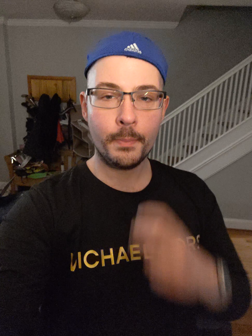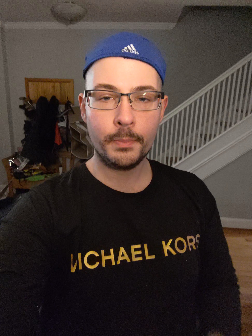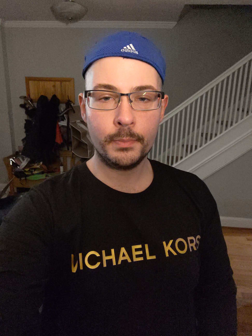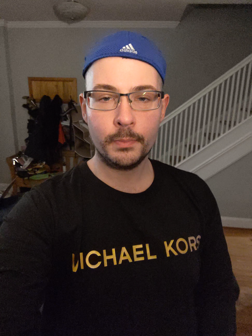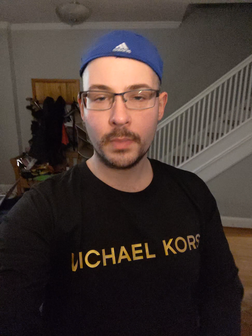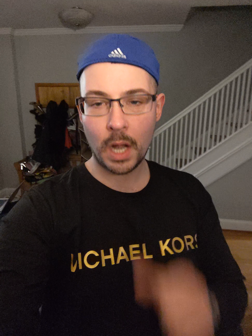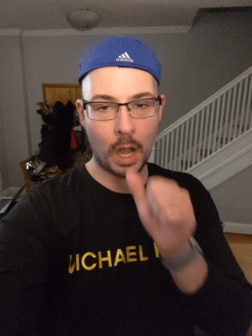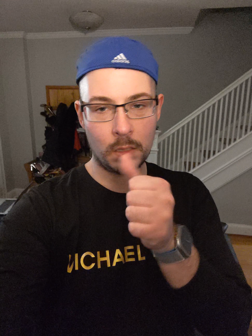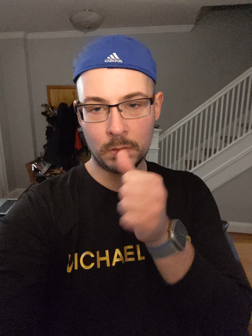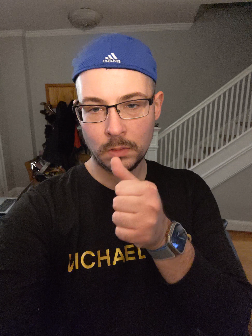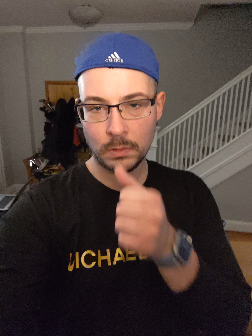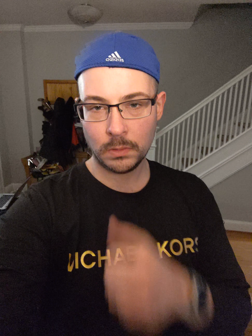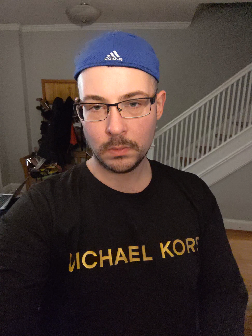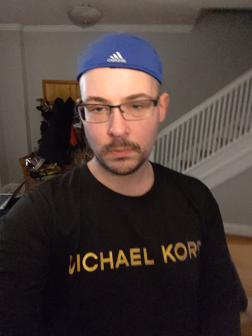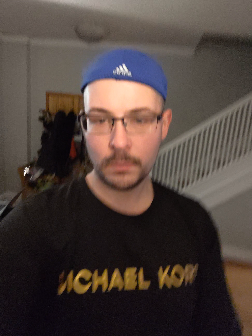nuts